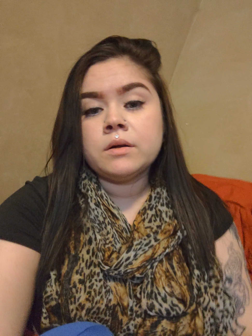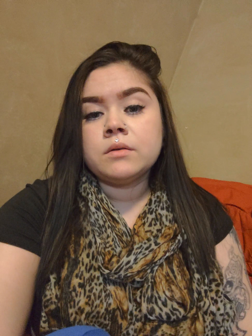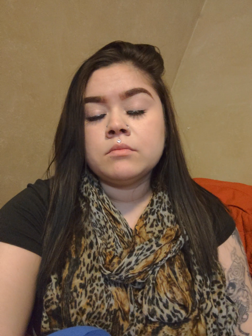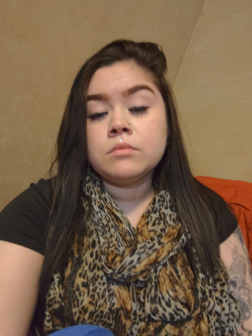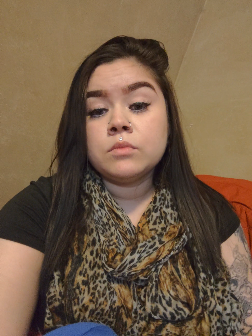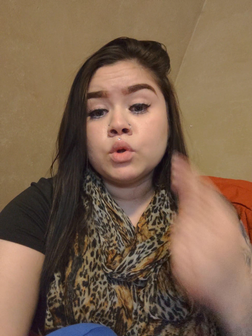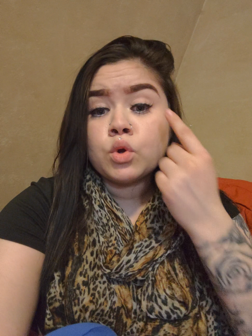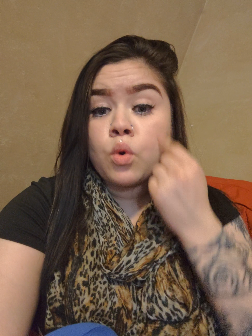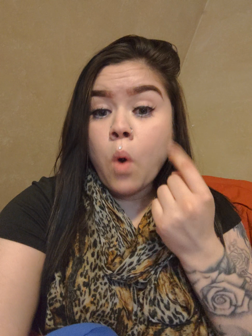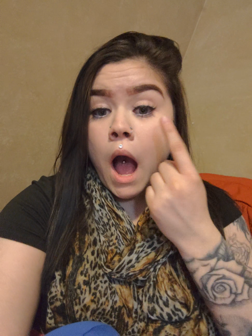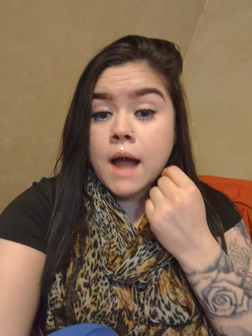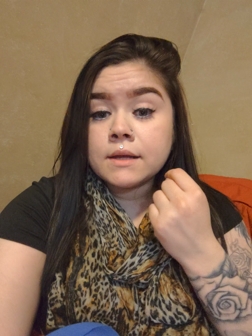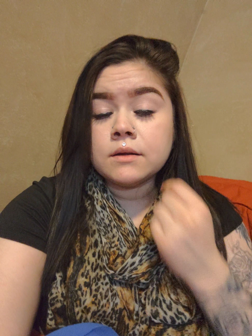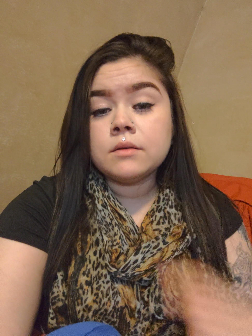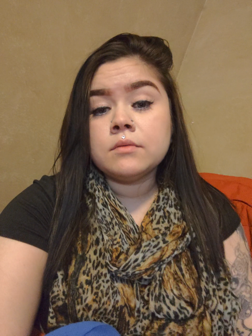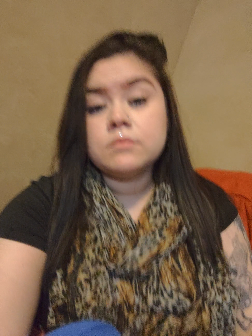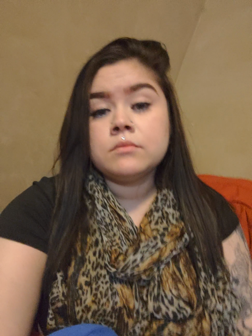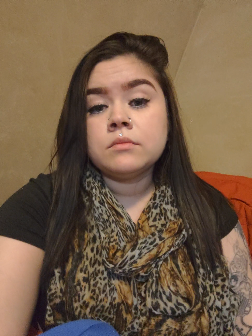cry